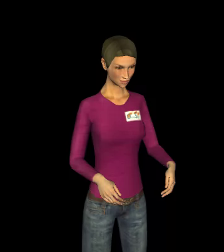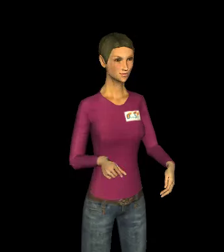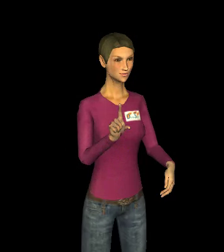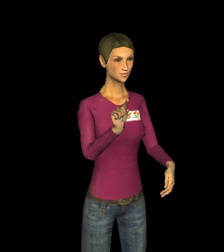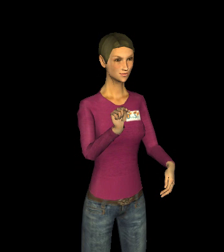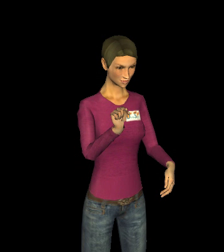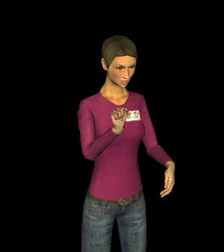20